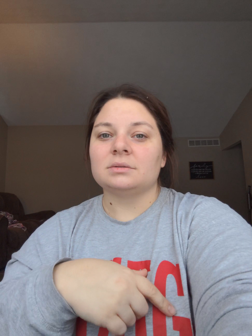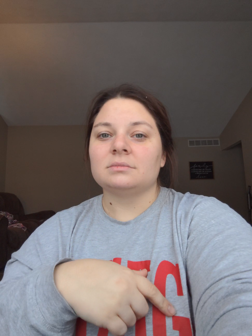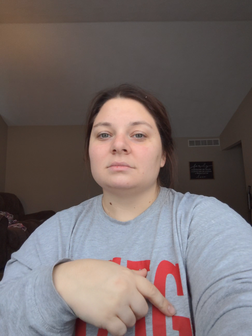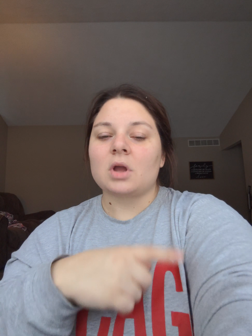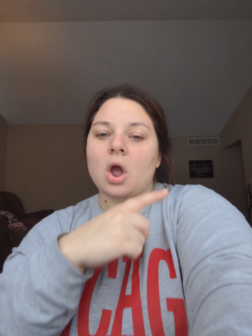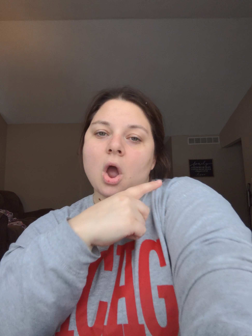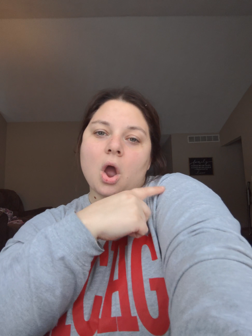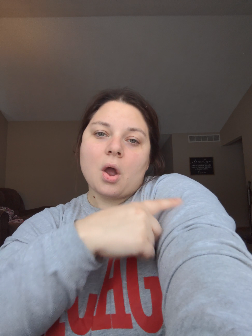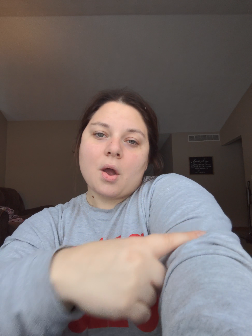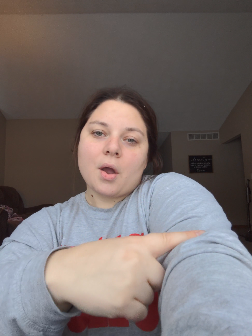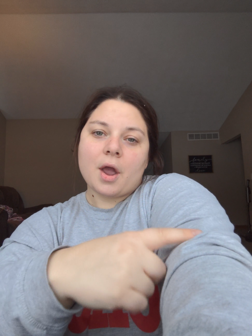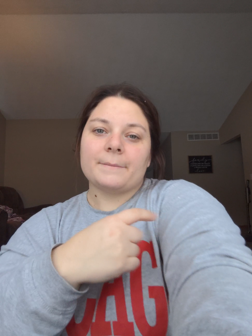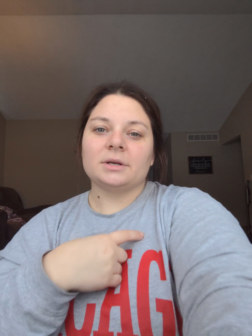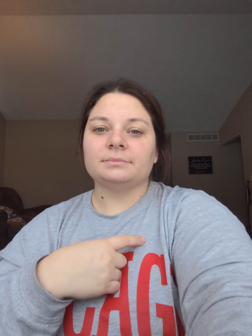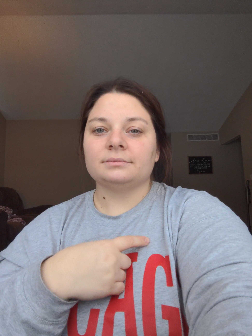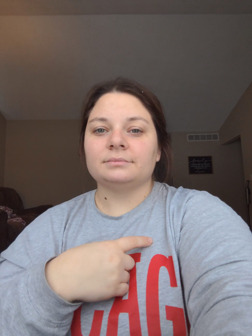arm